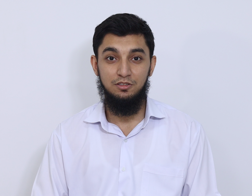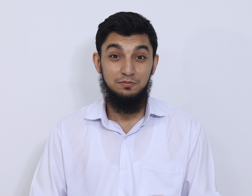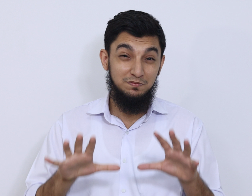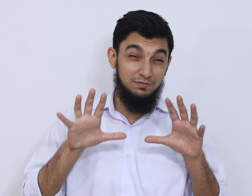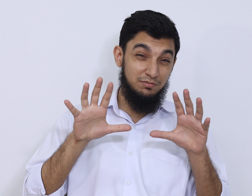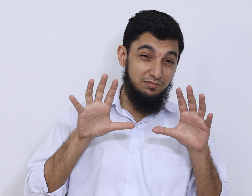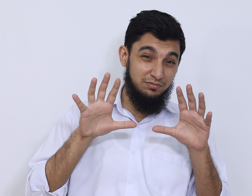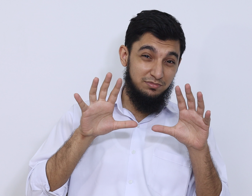scared